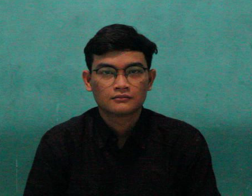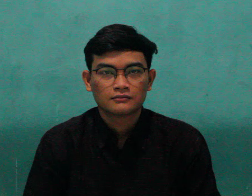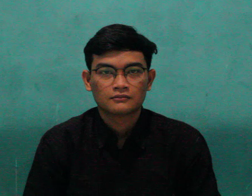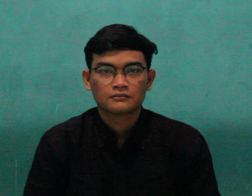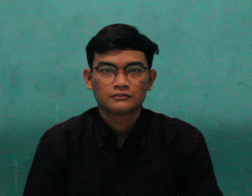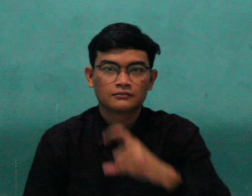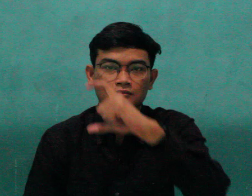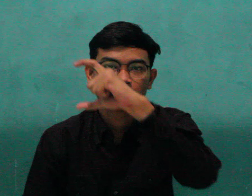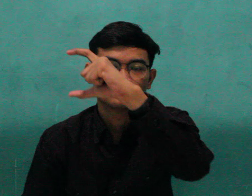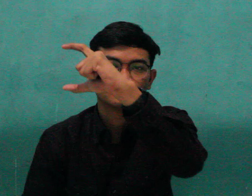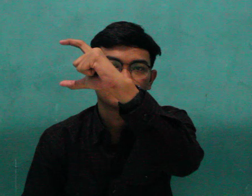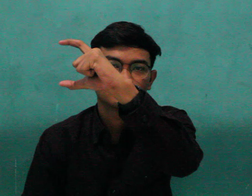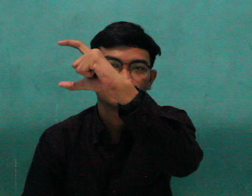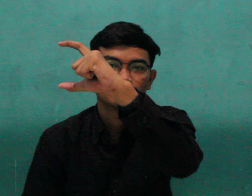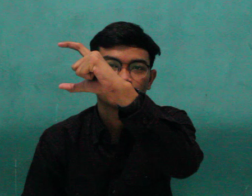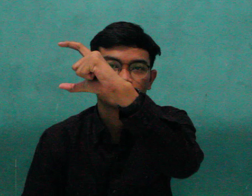C